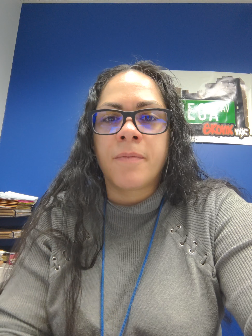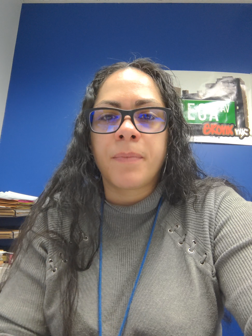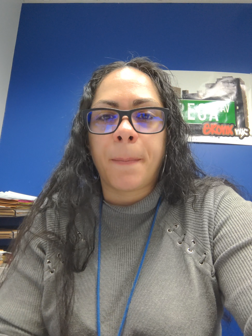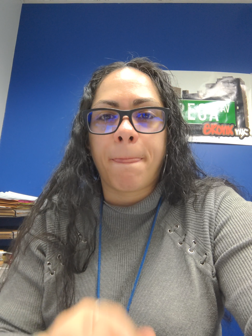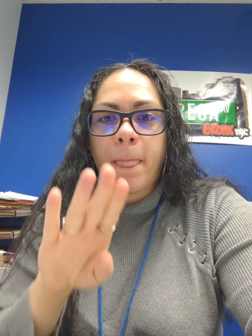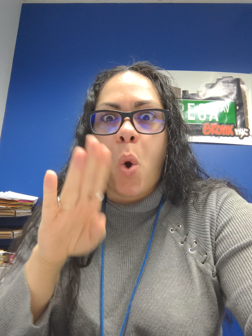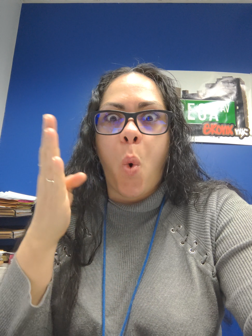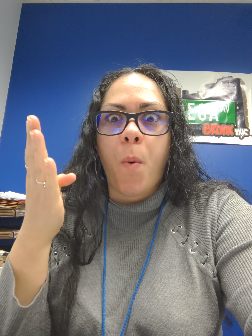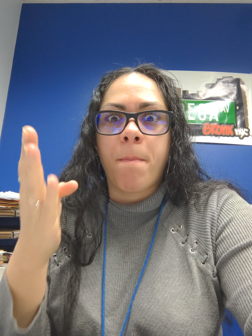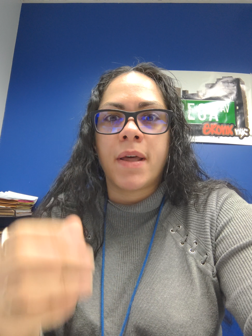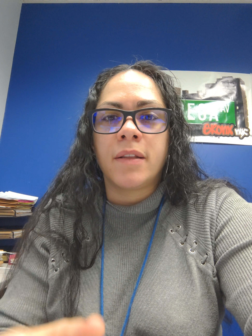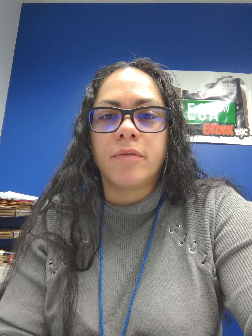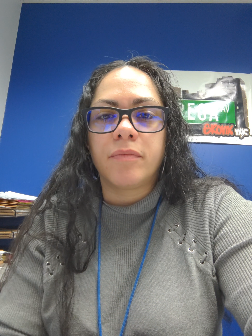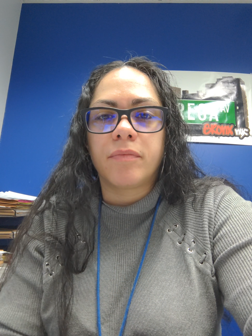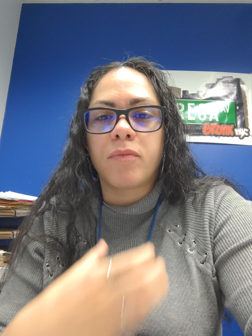open